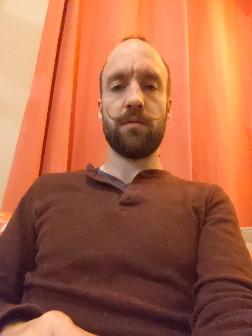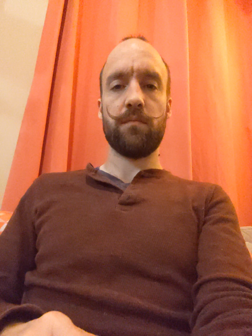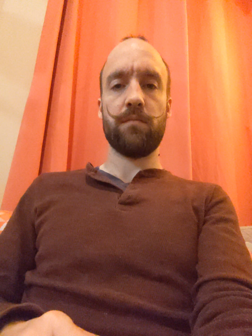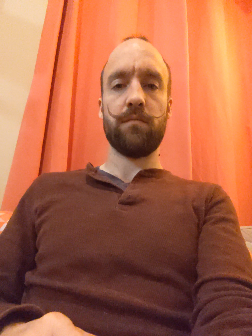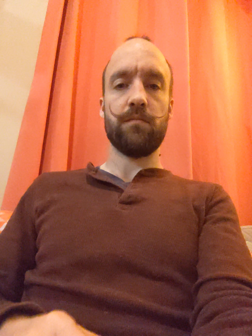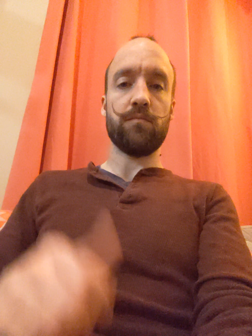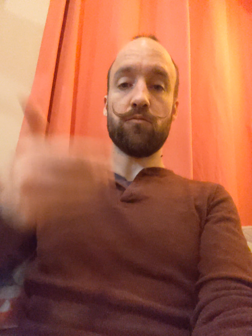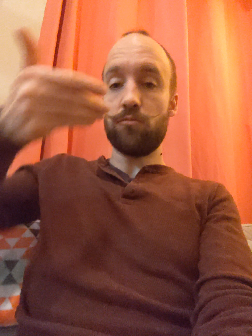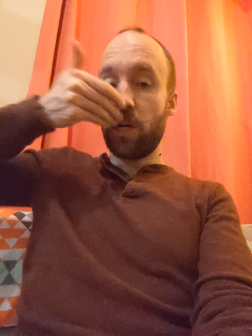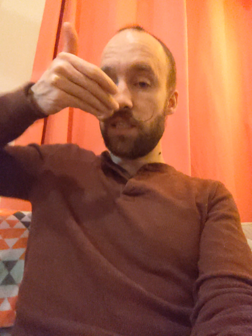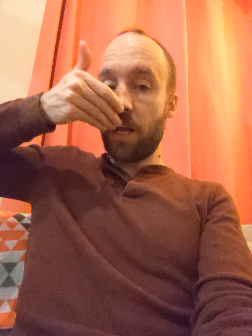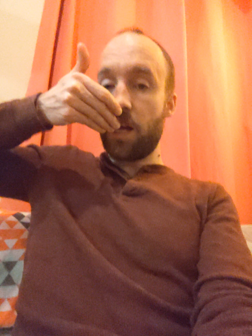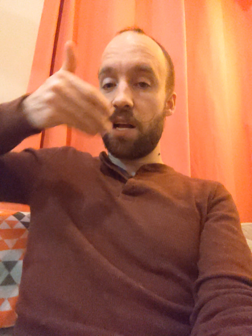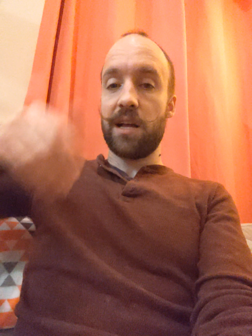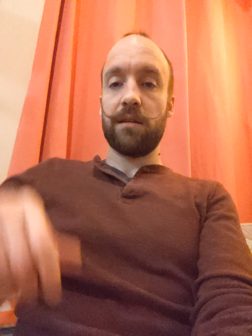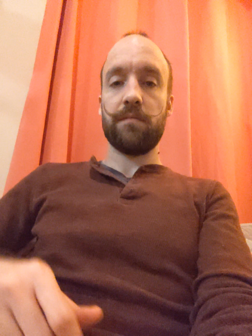pizza